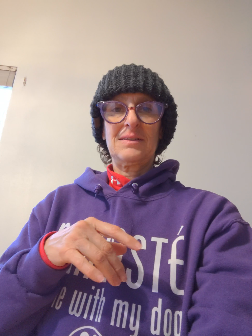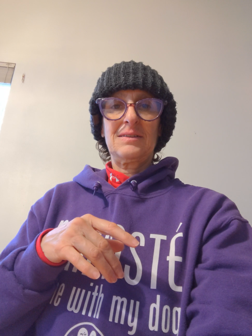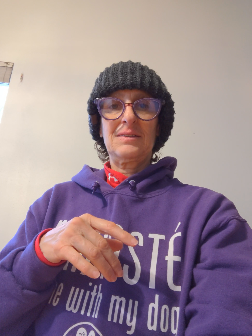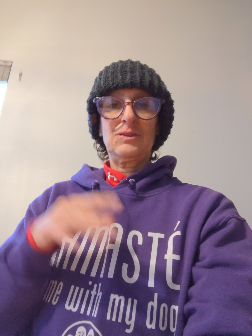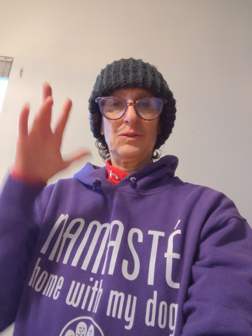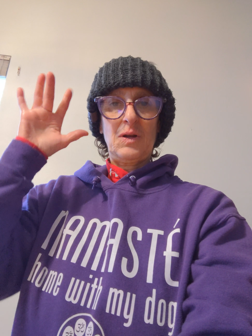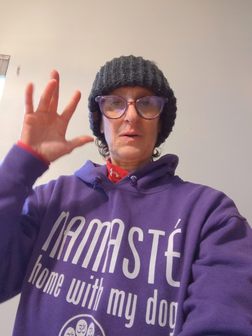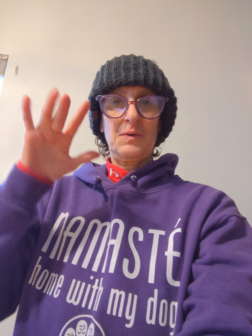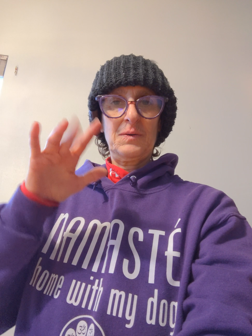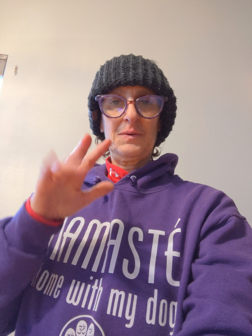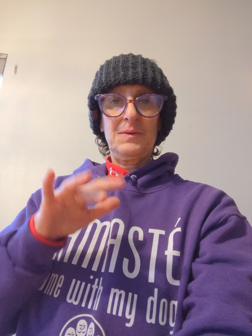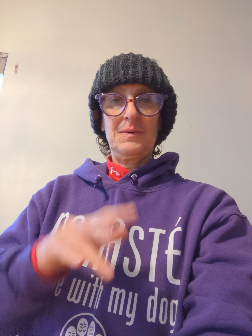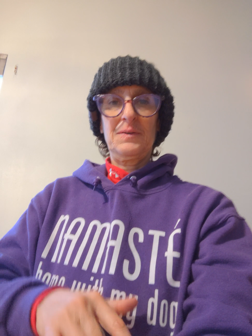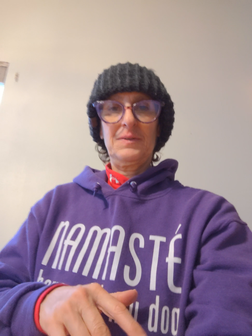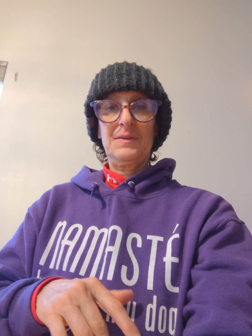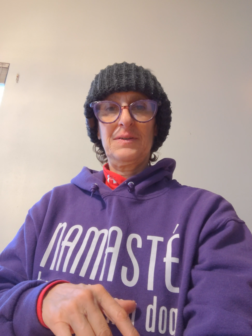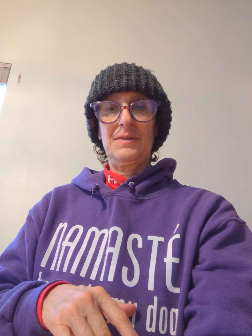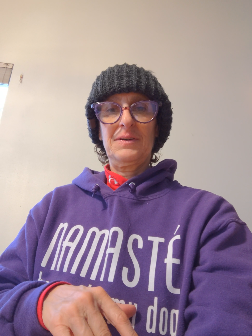snow